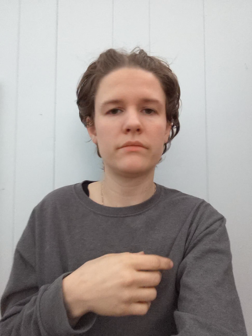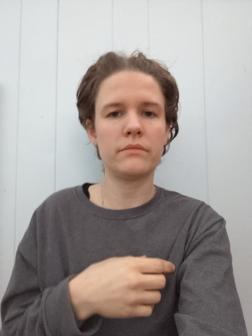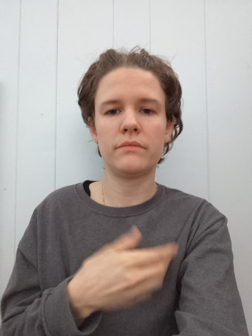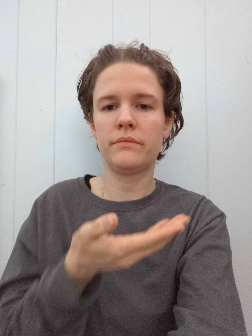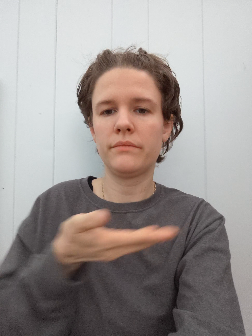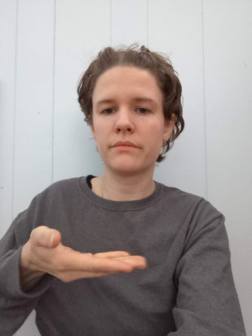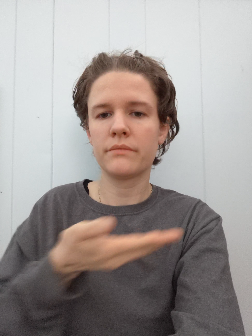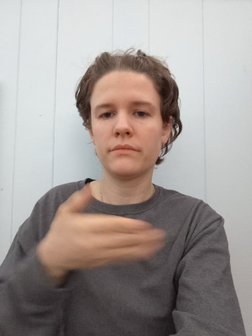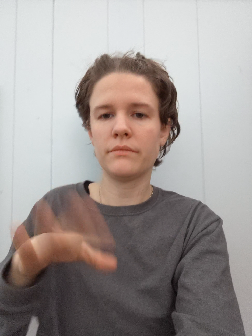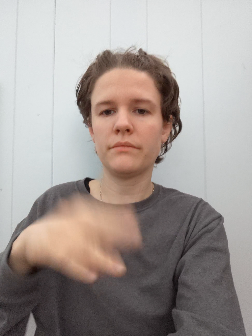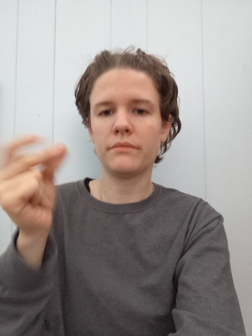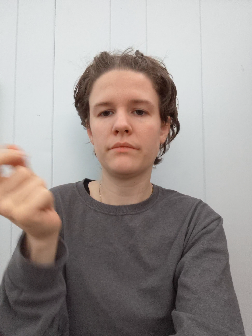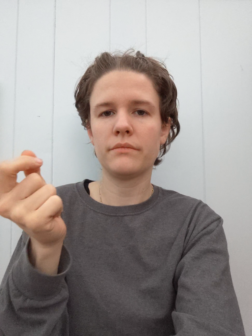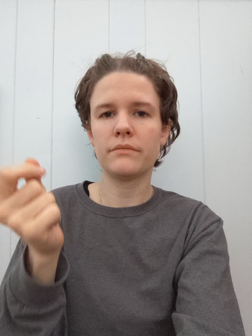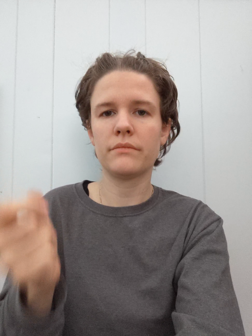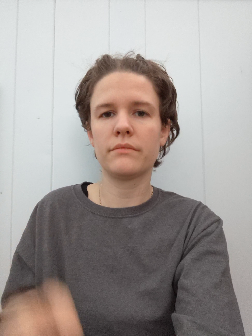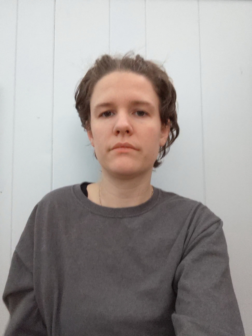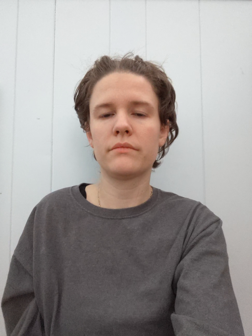puppy